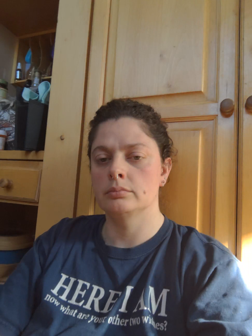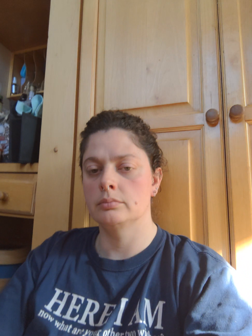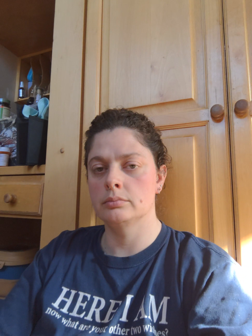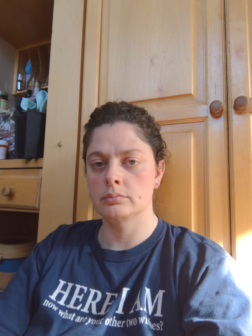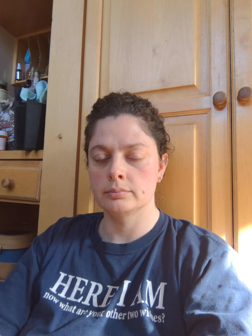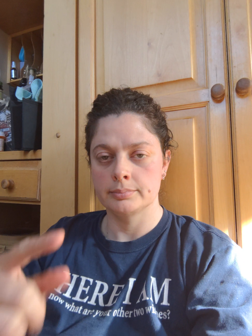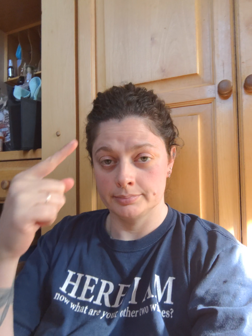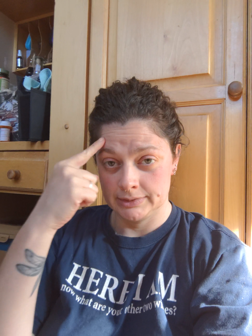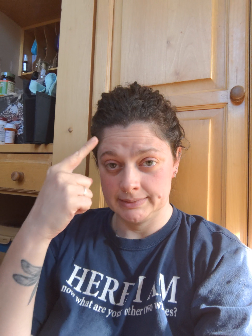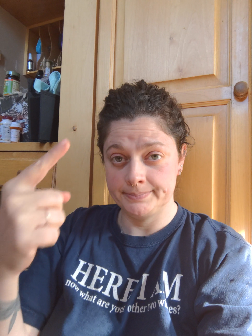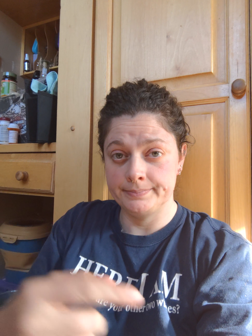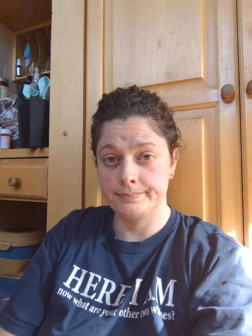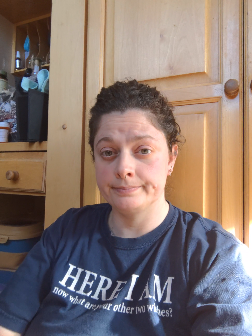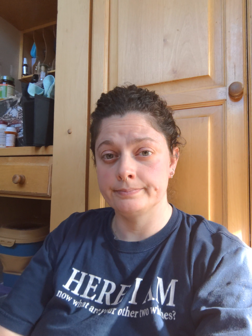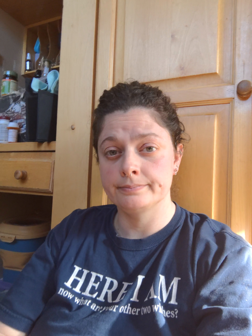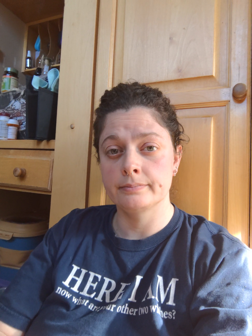penny